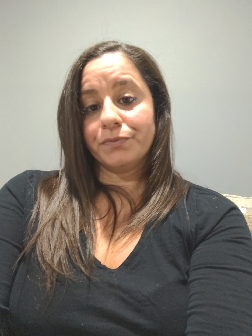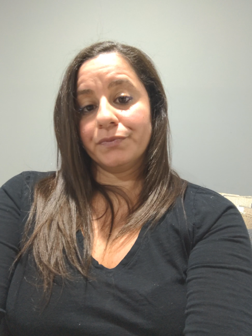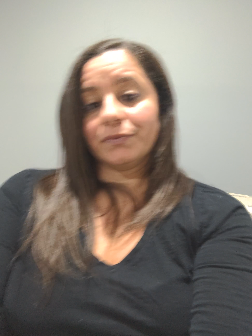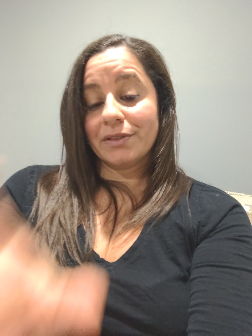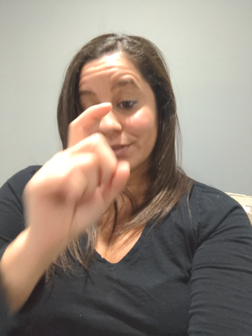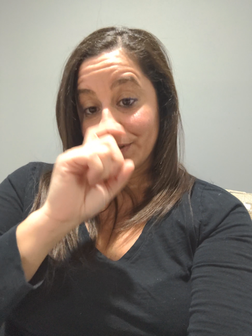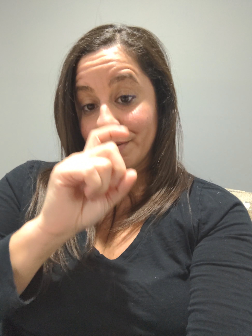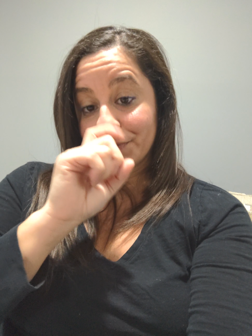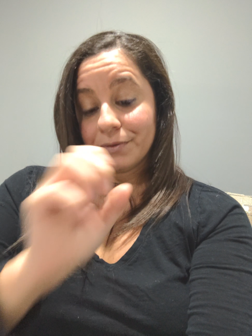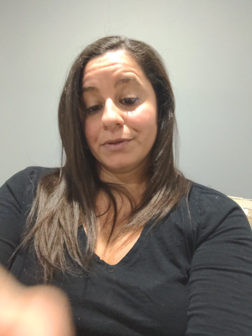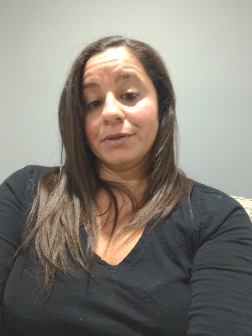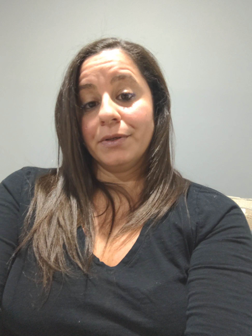doll